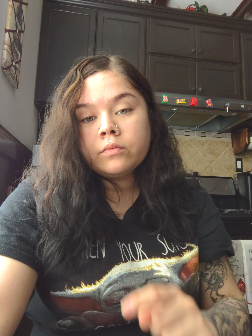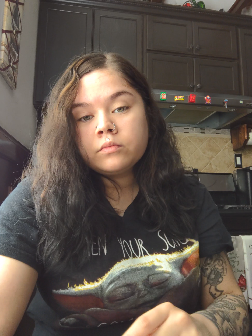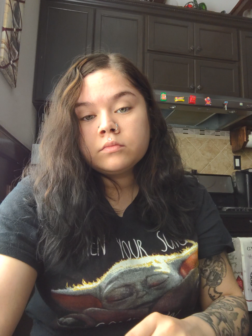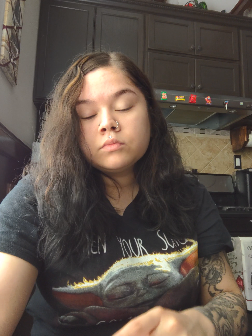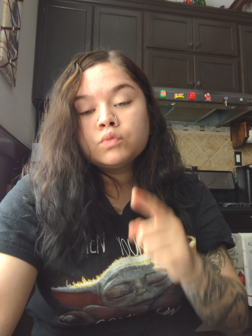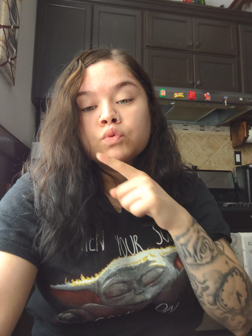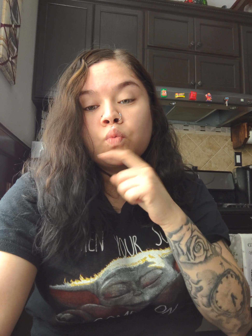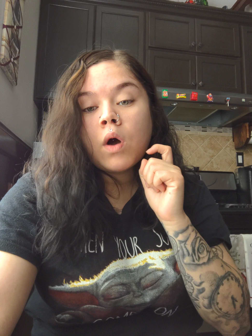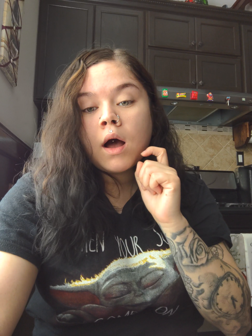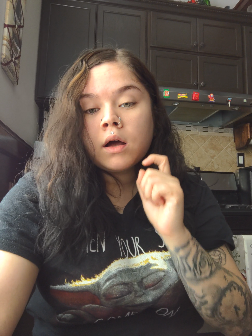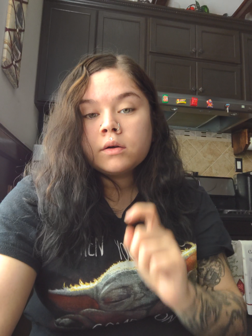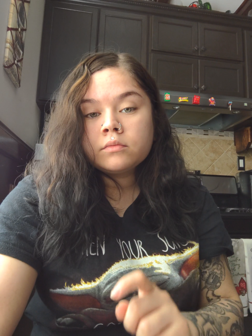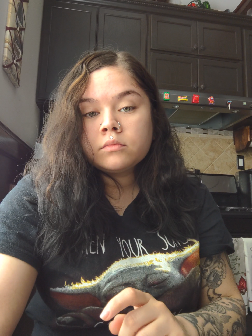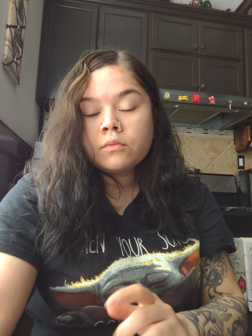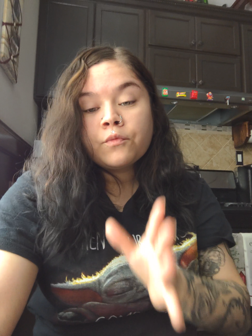dry